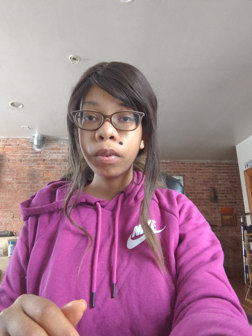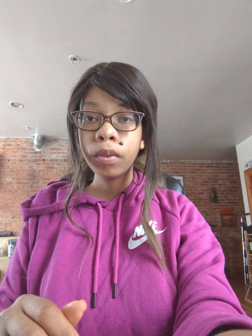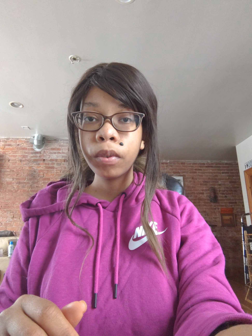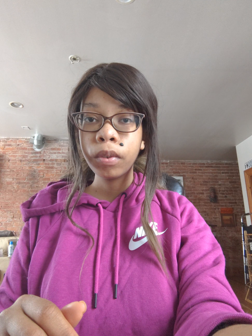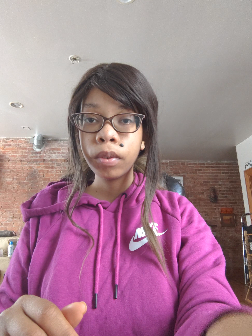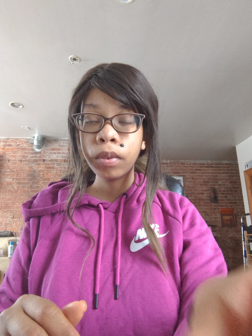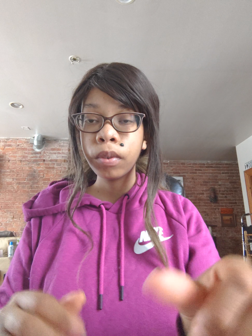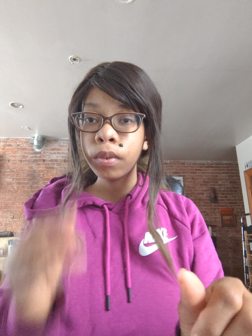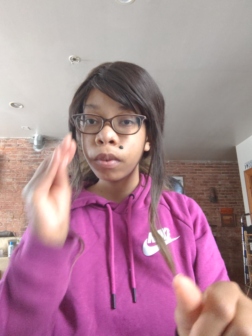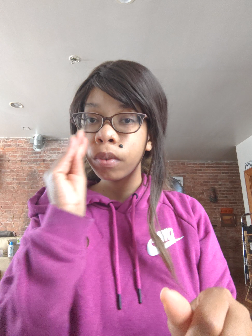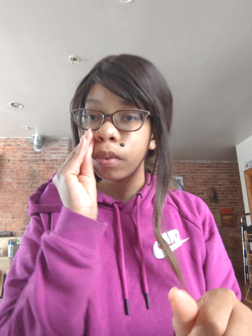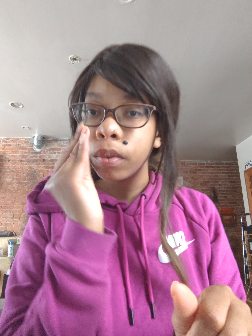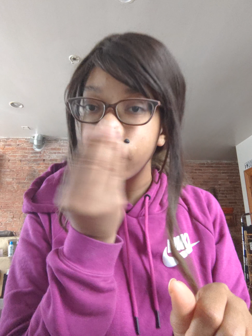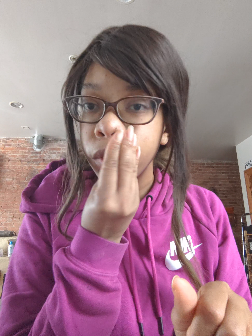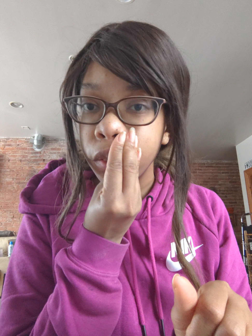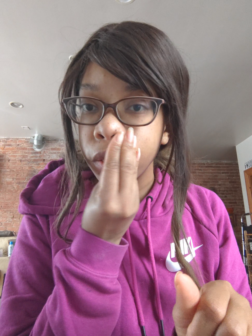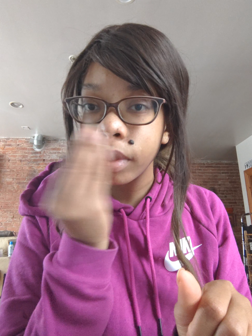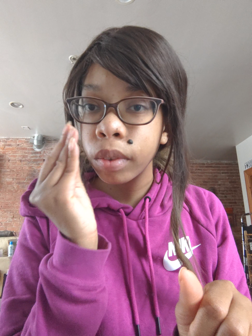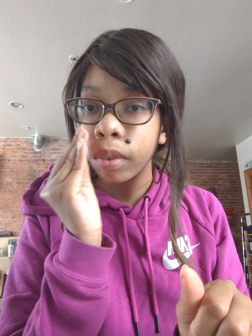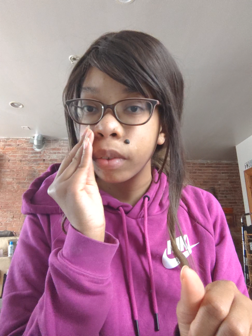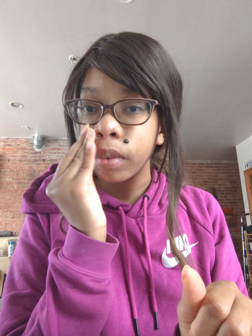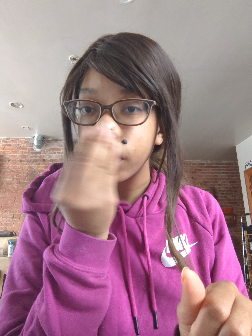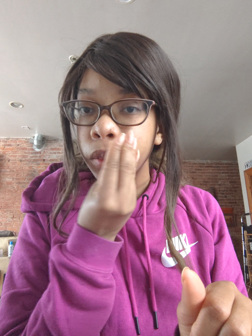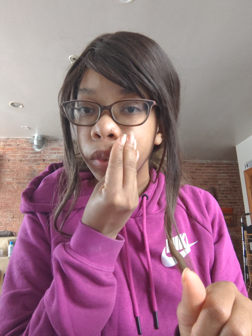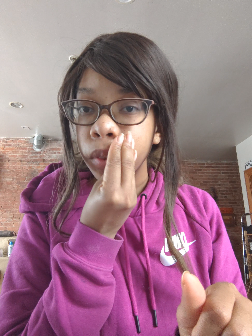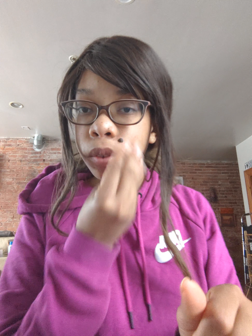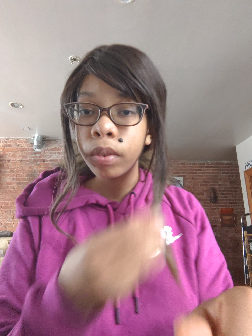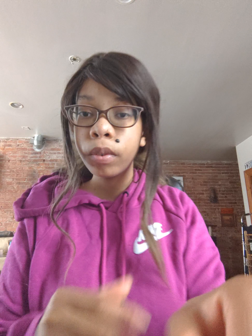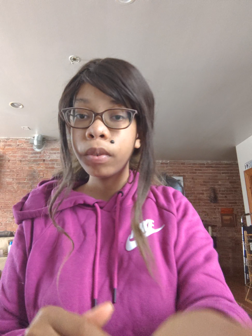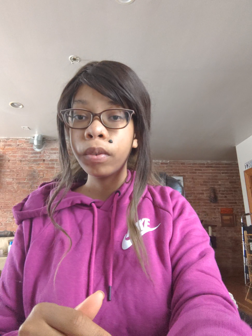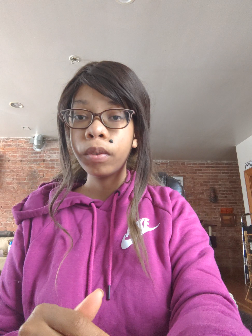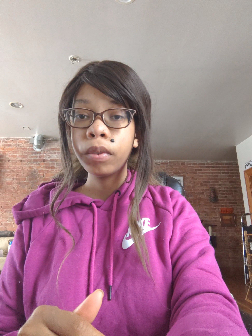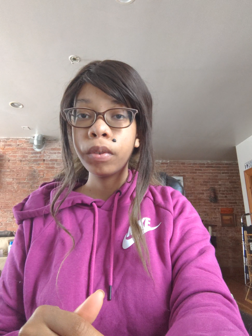flower